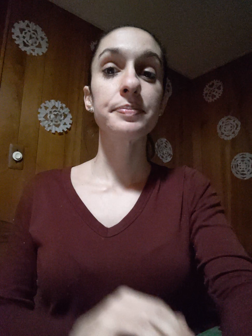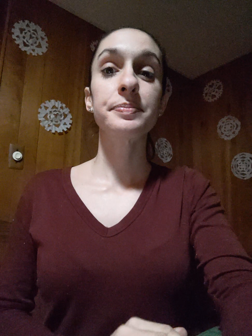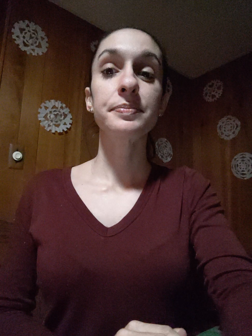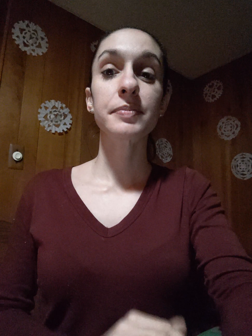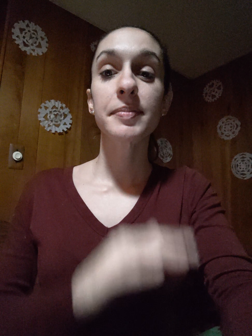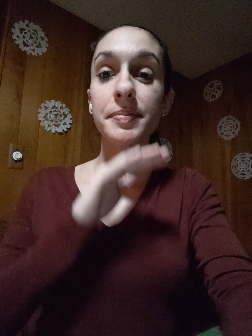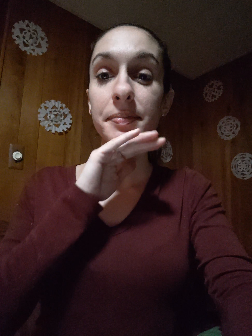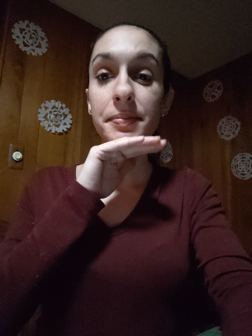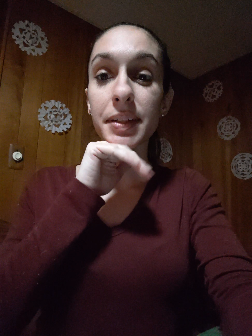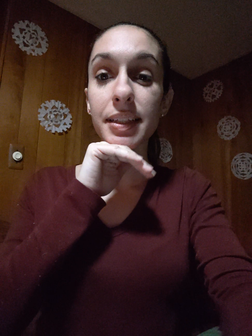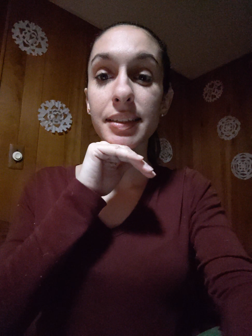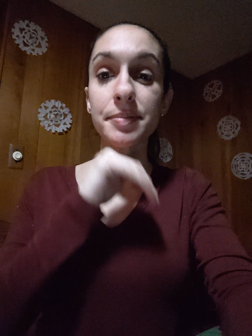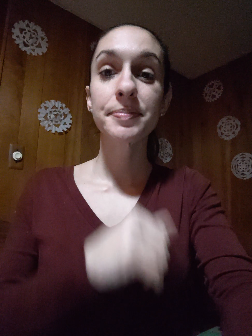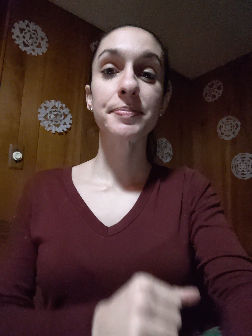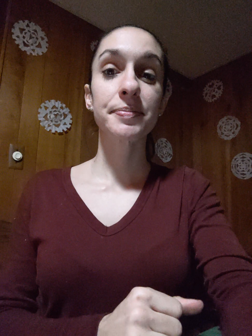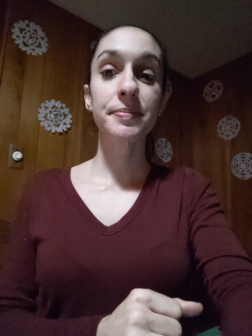pig